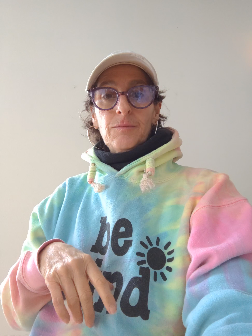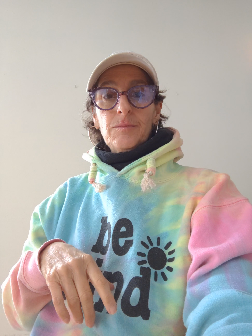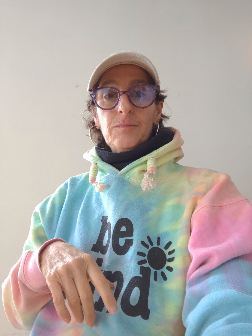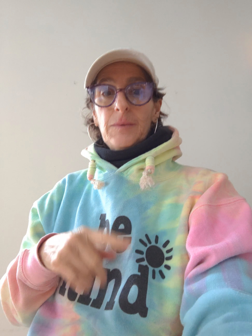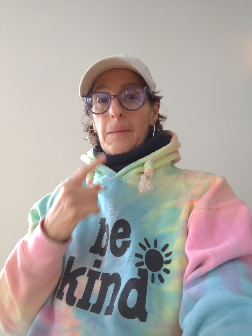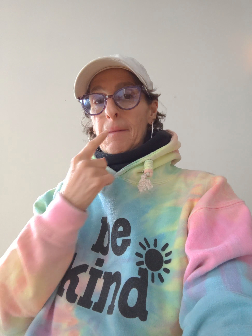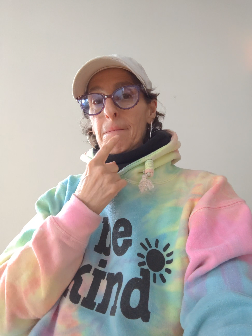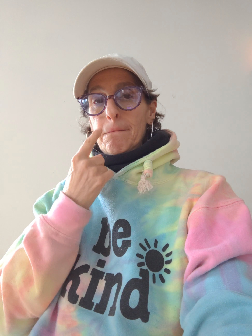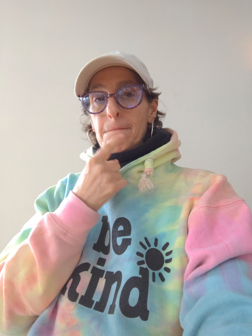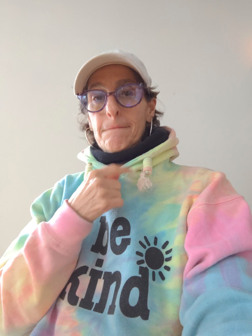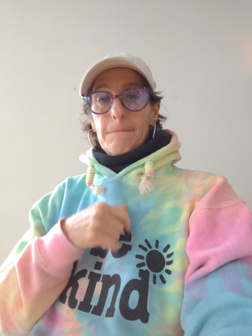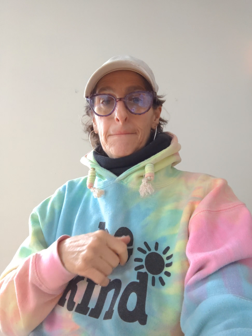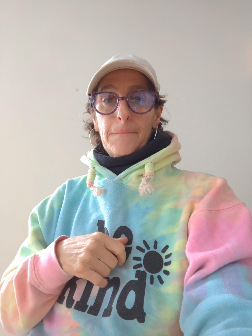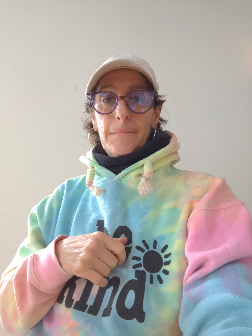lips